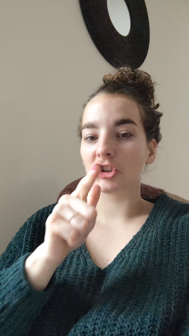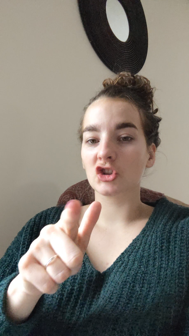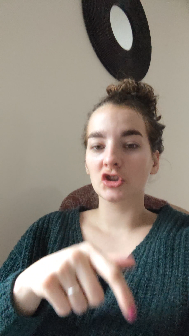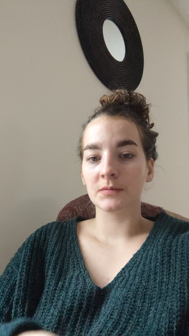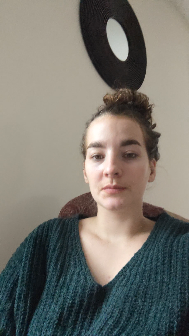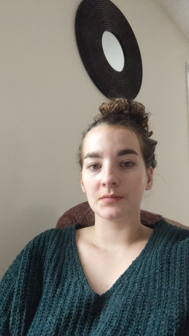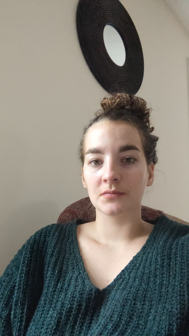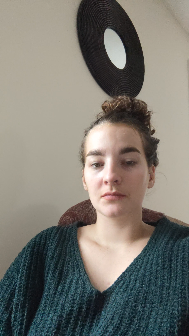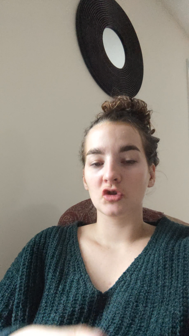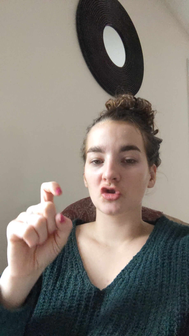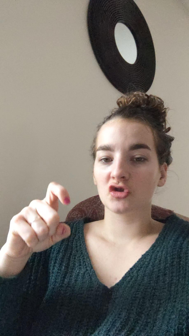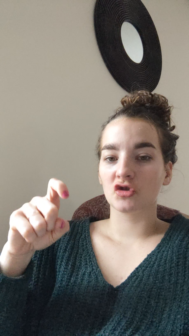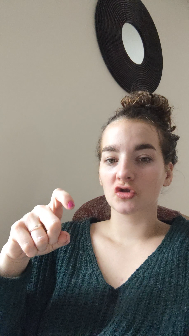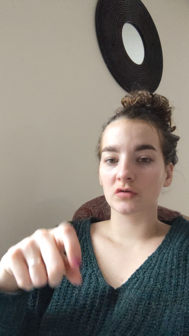should